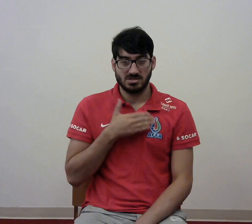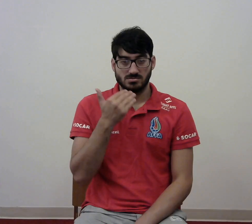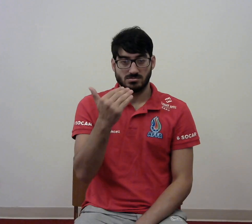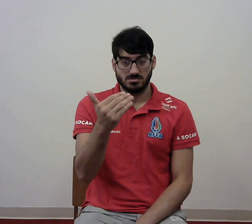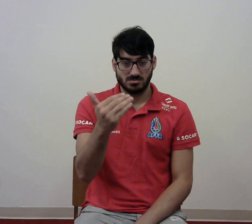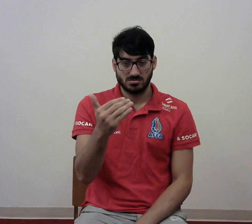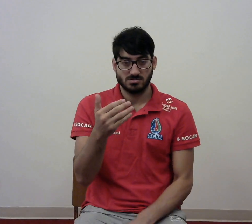siz